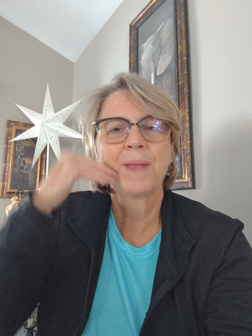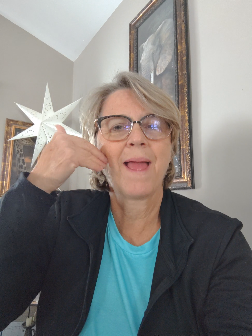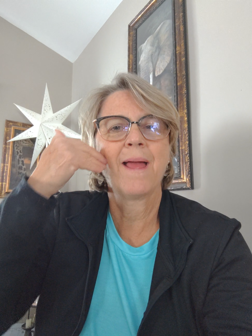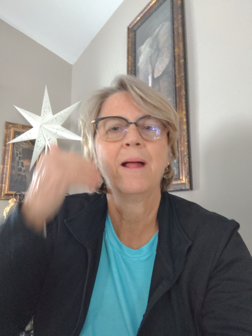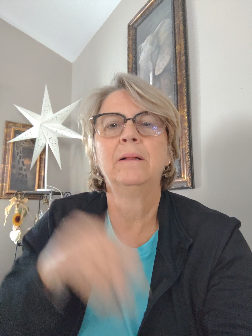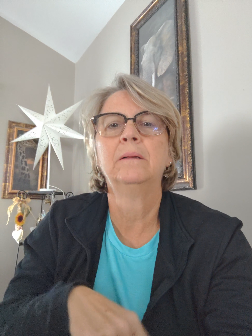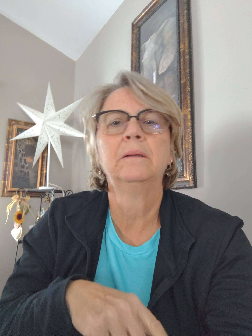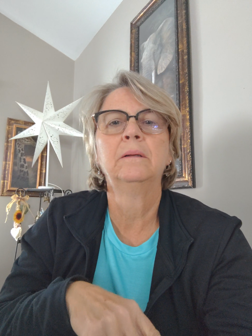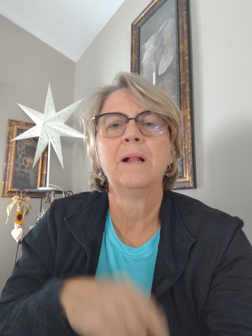smile